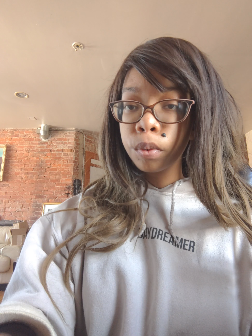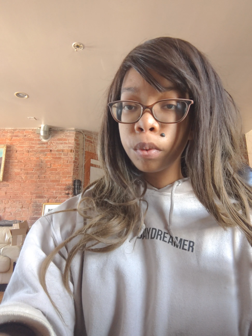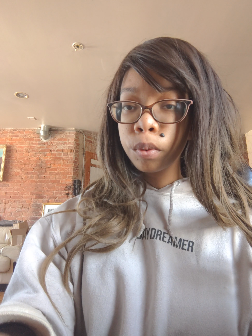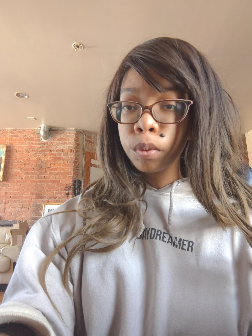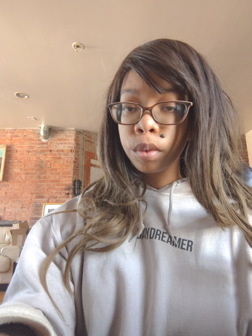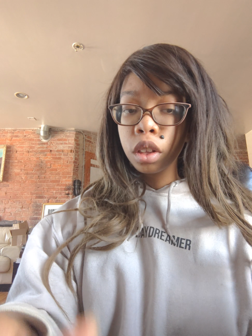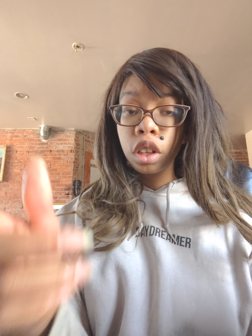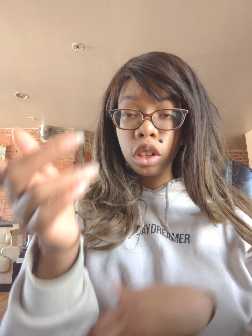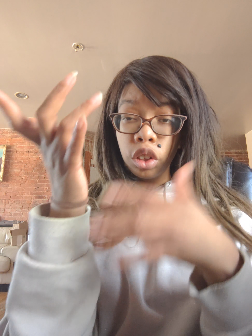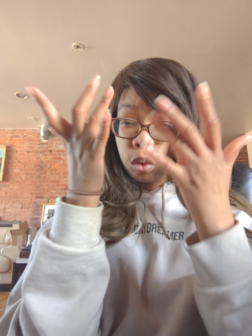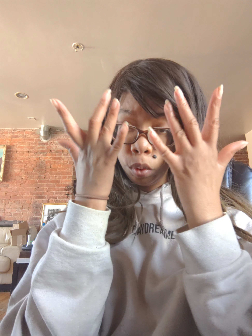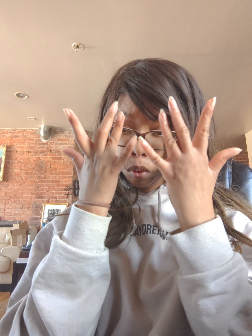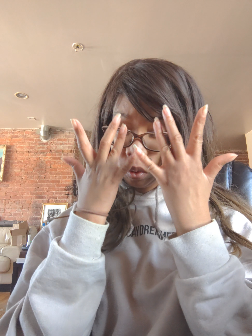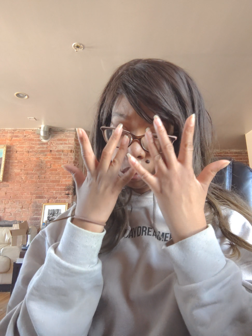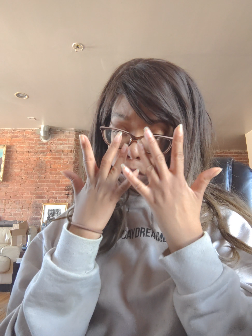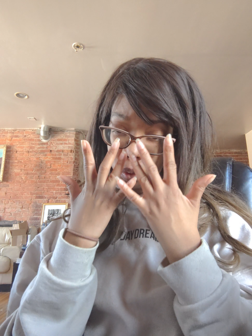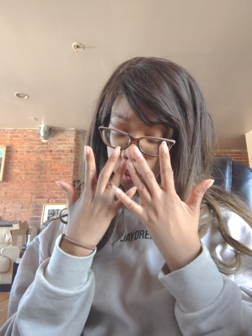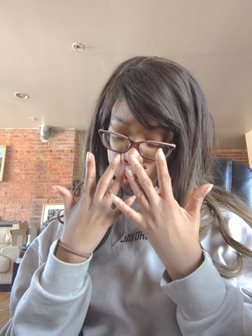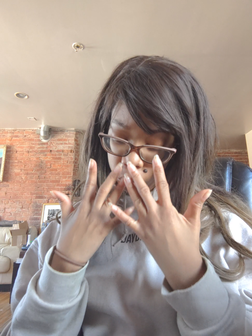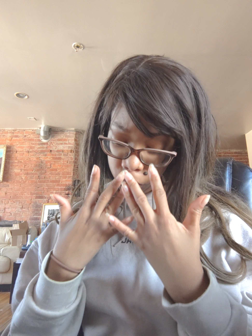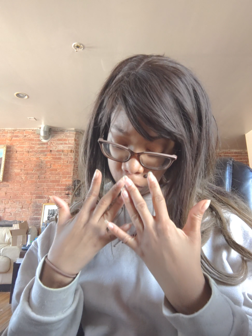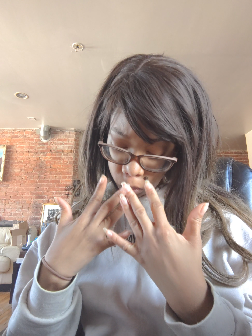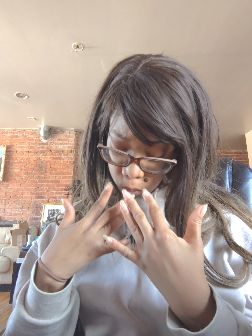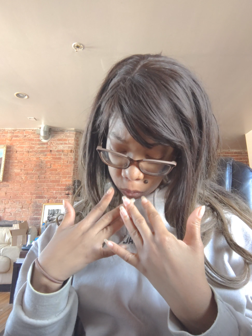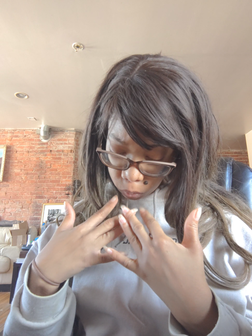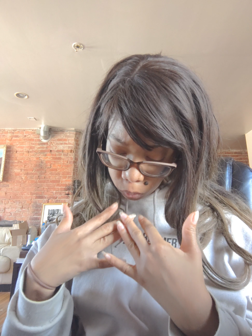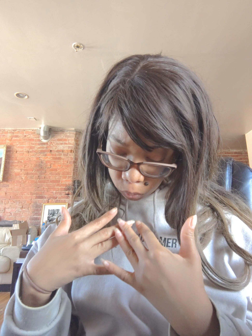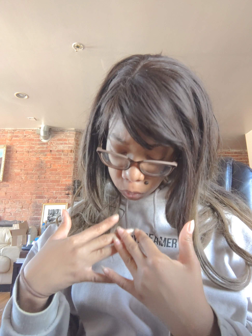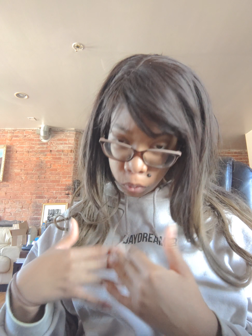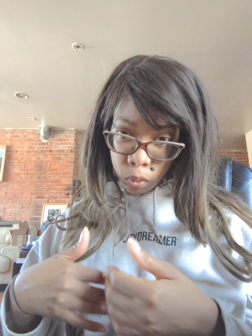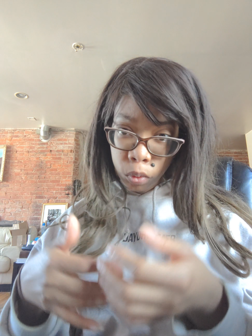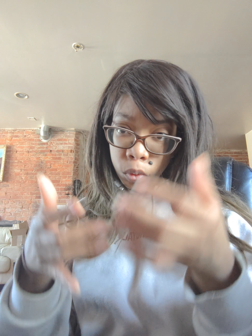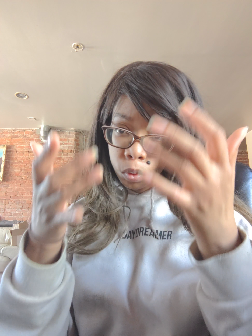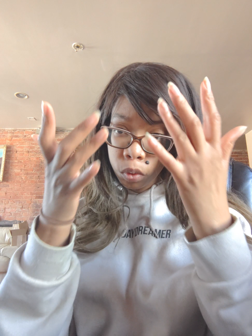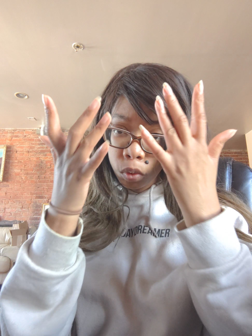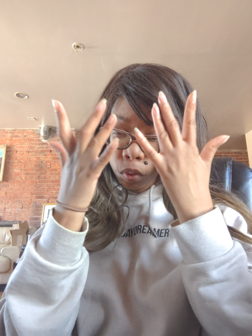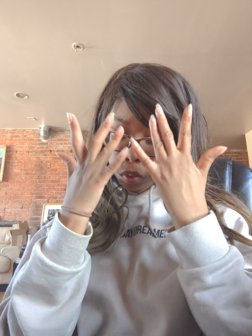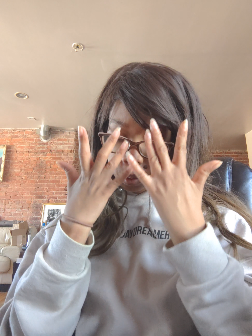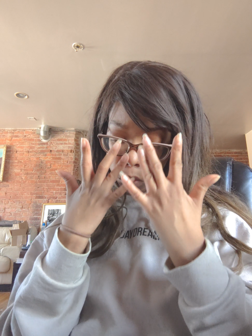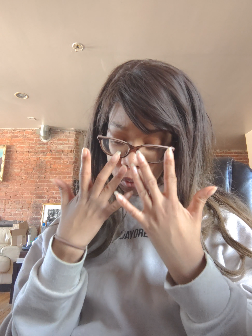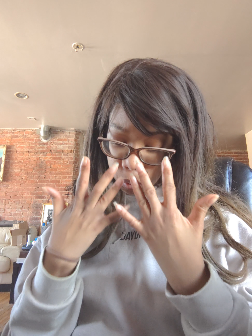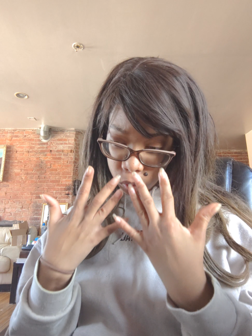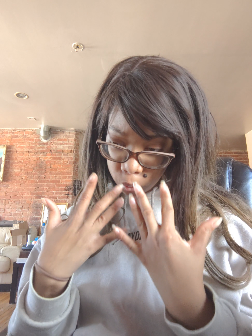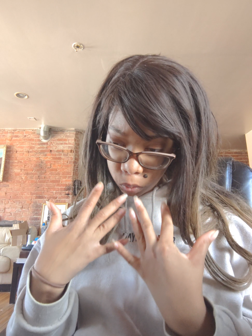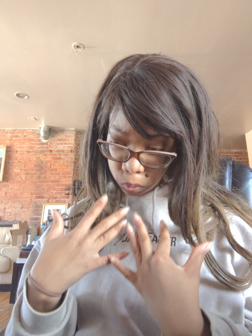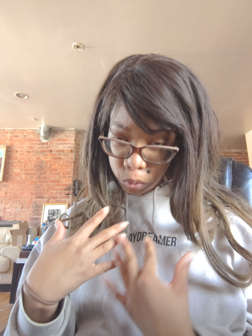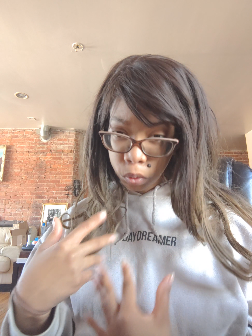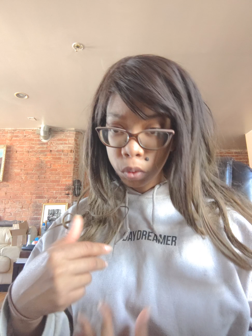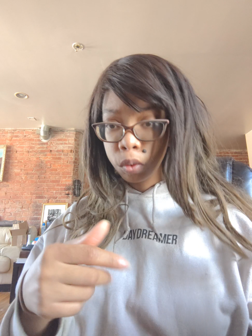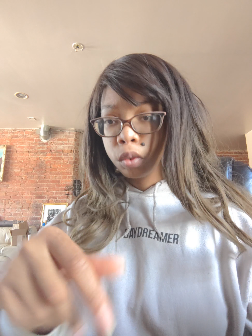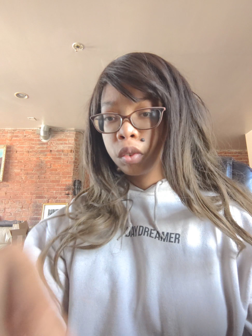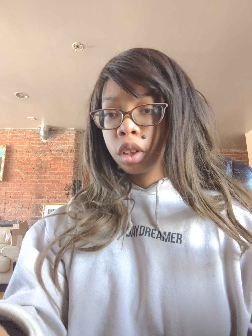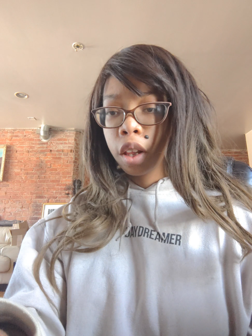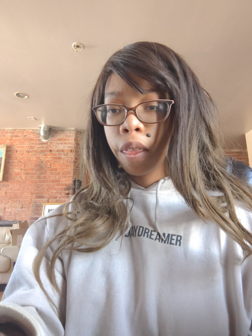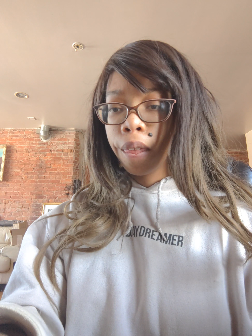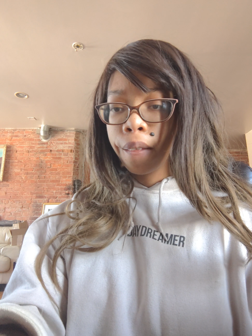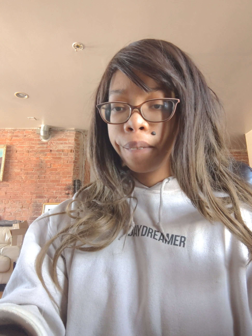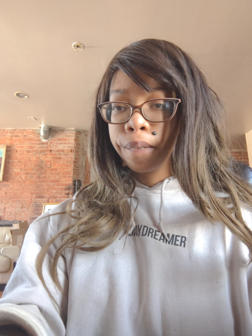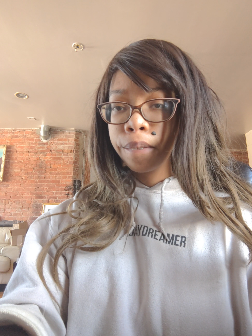sad